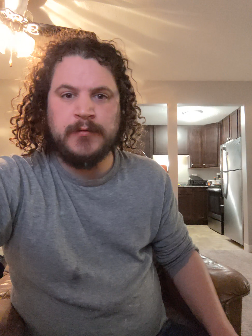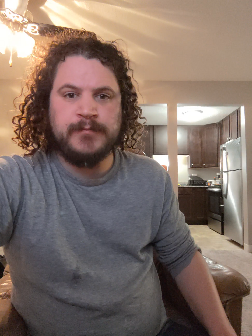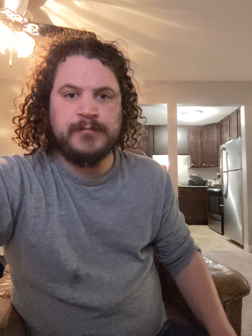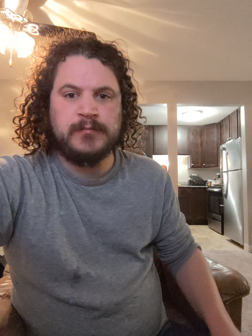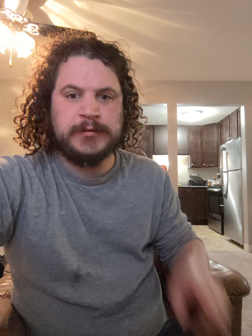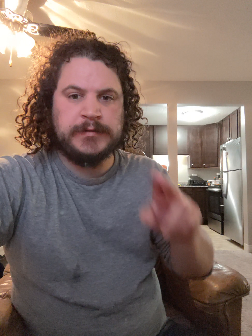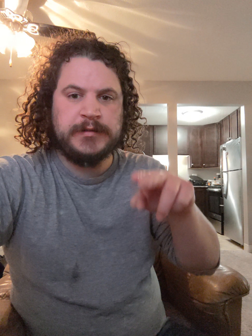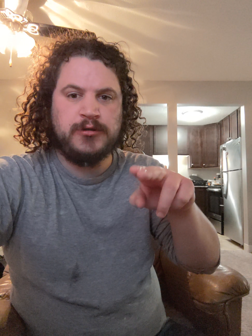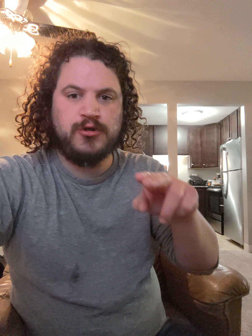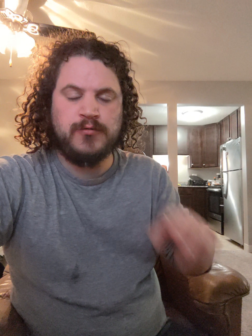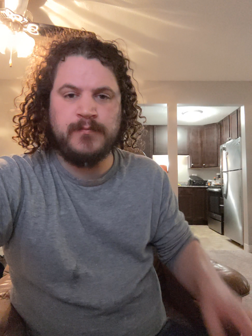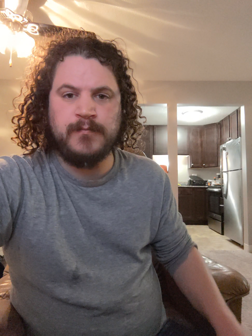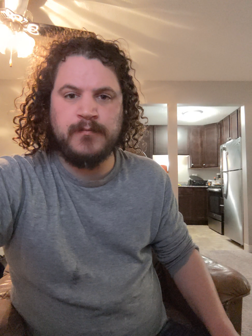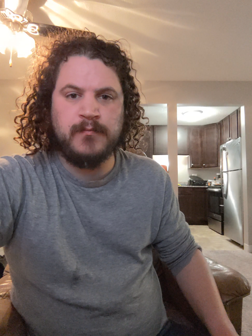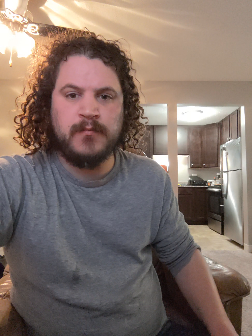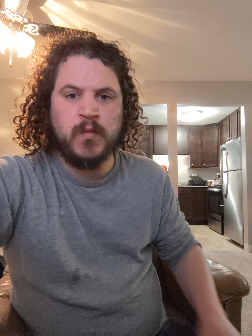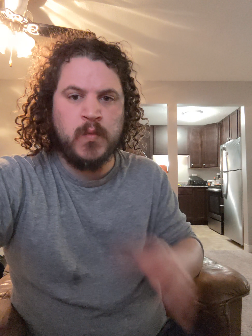chair